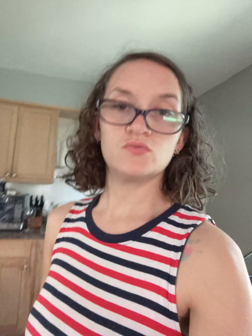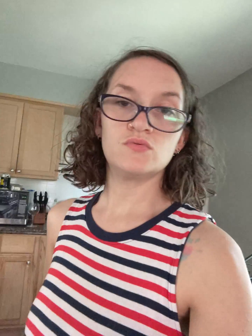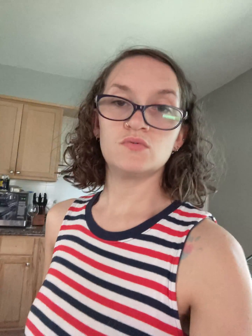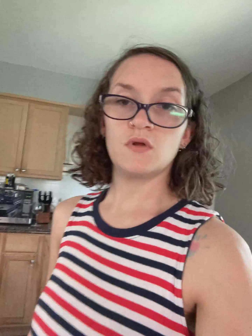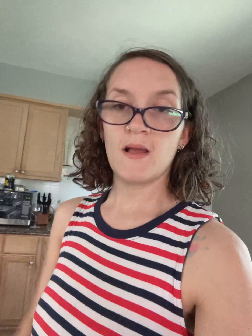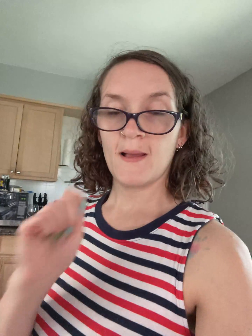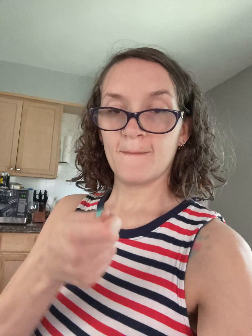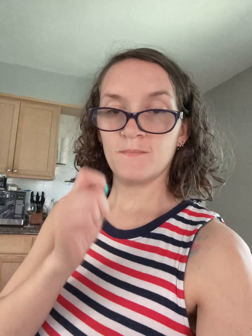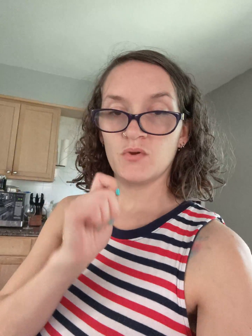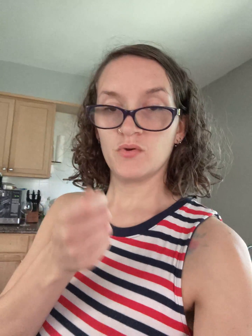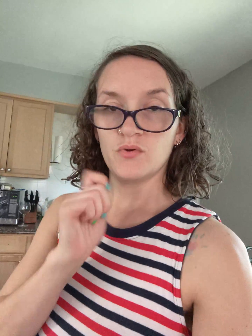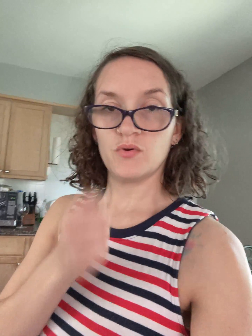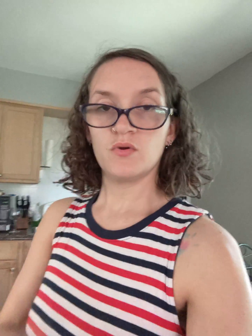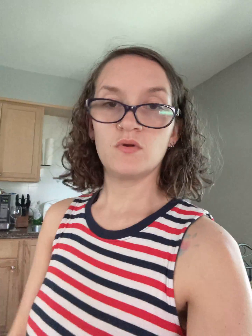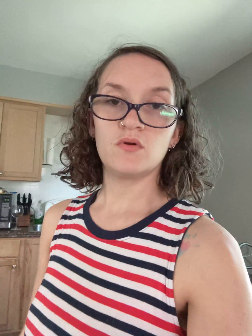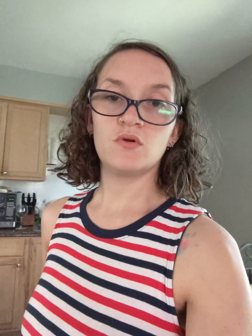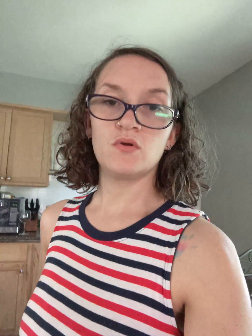hammer